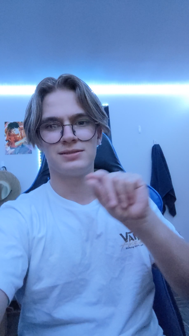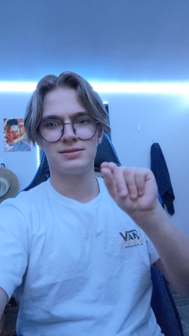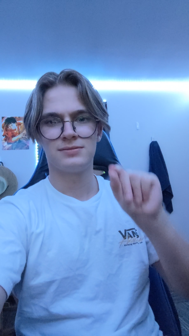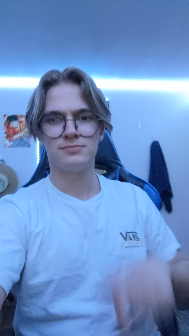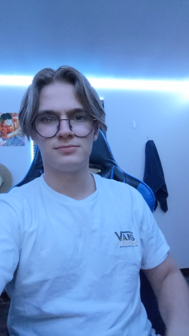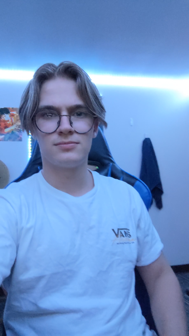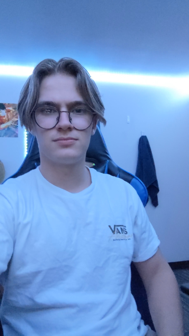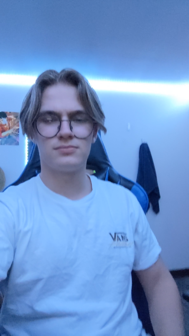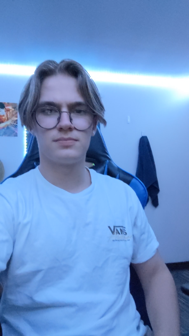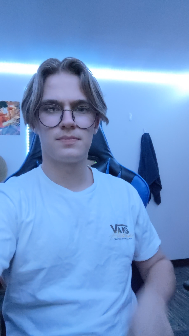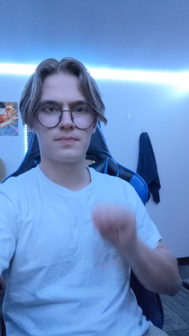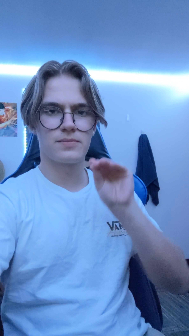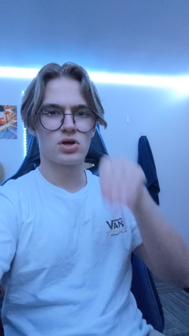put